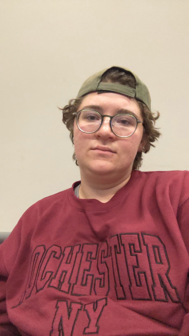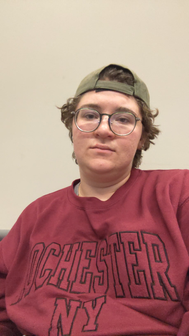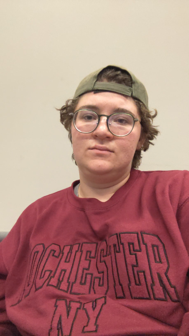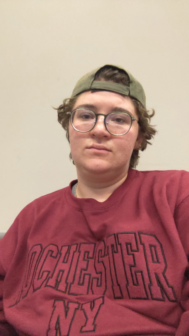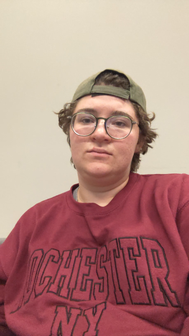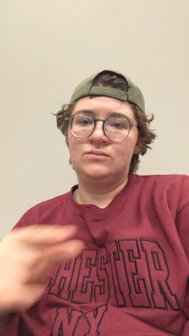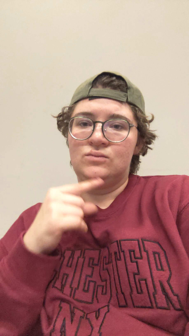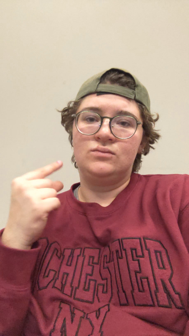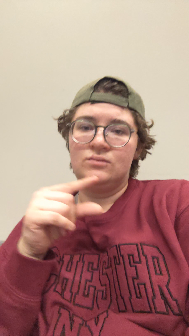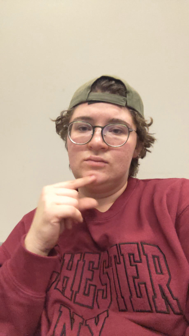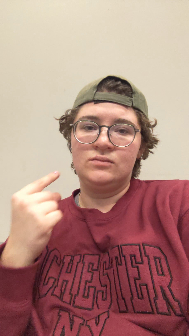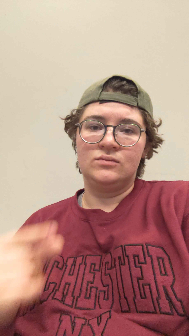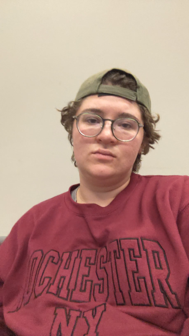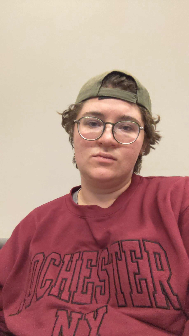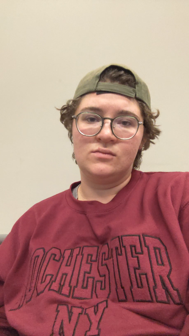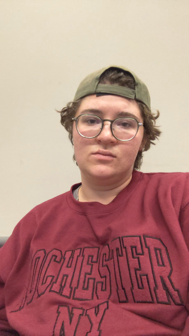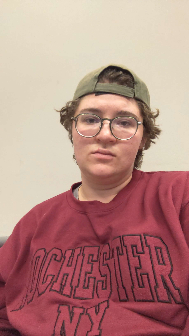glue